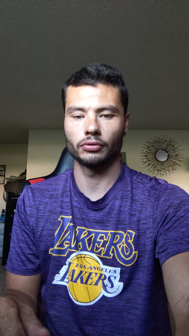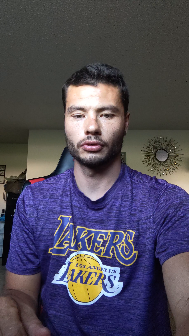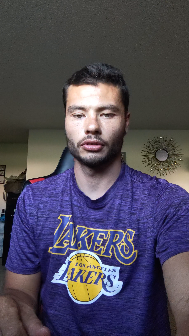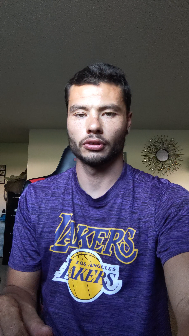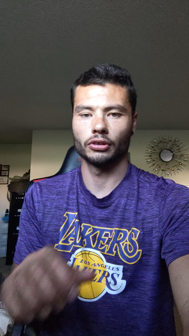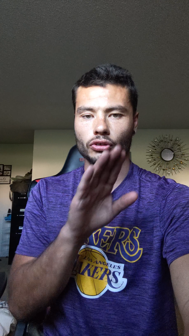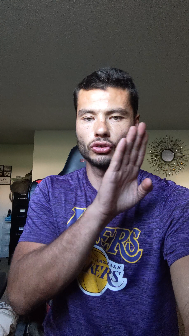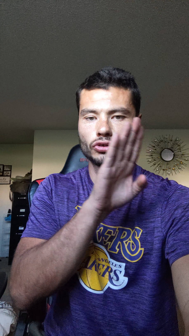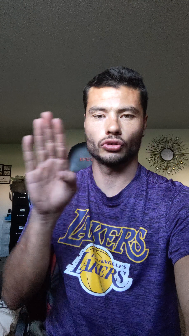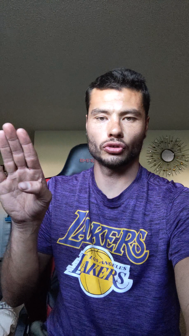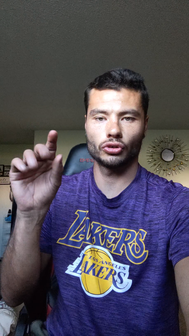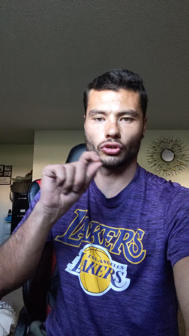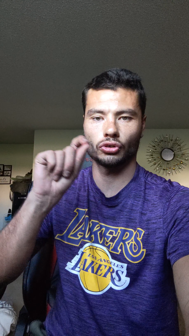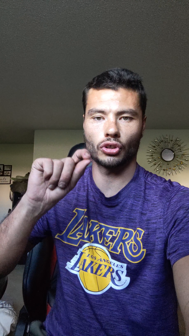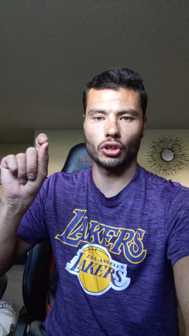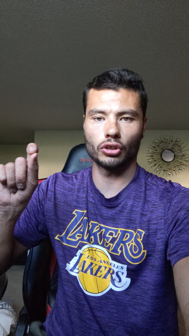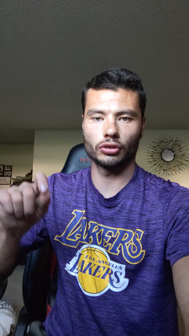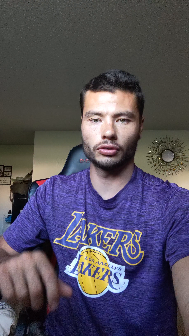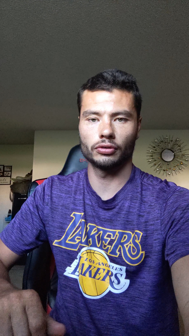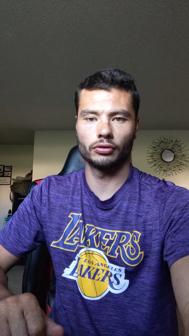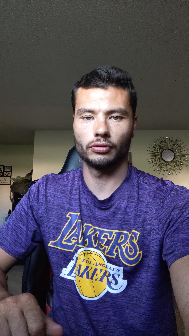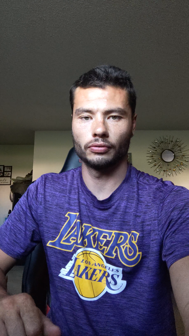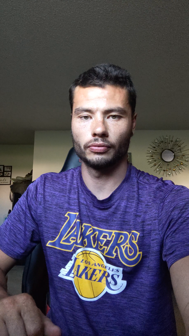chalk